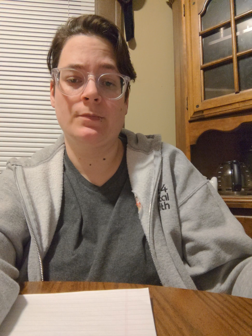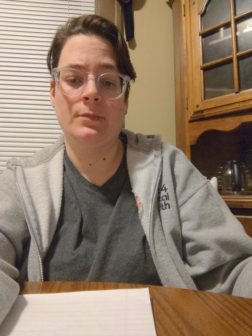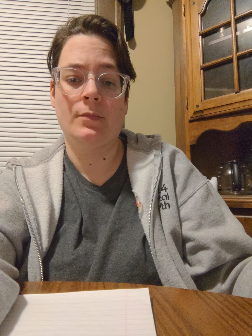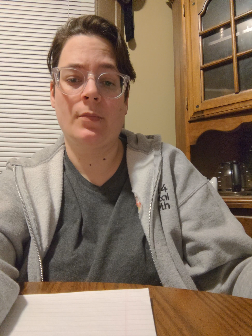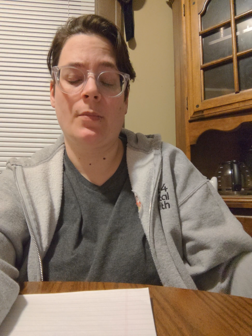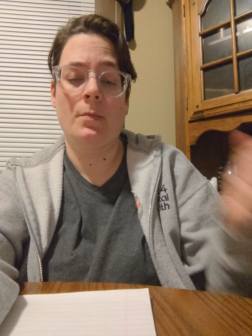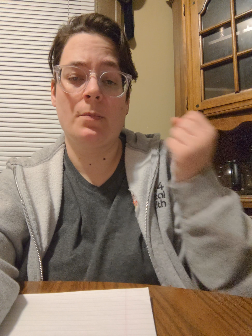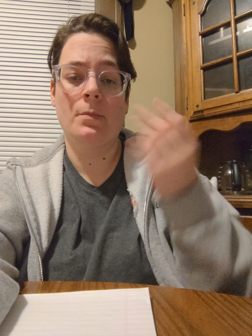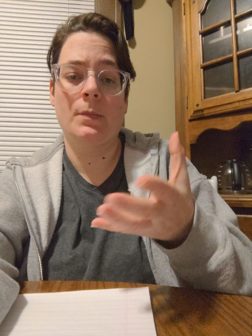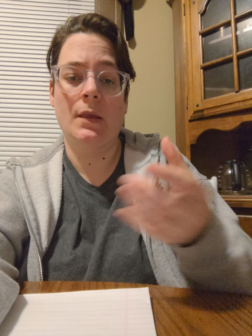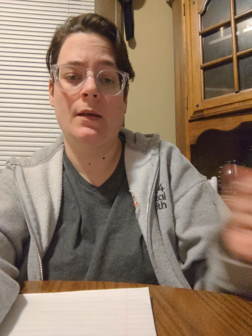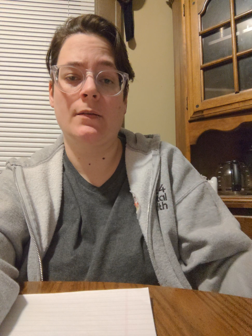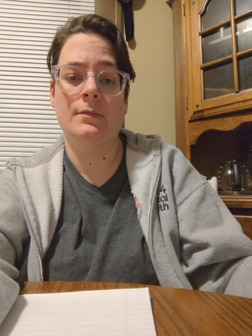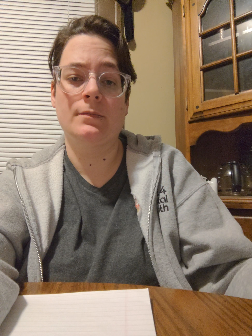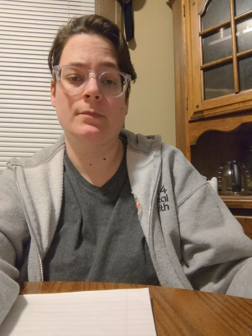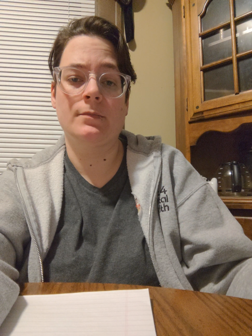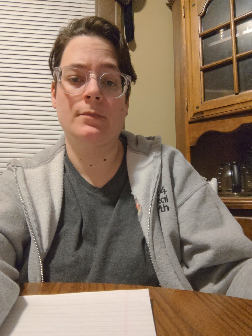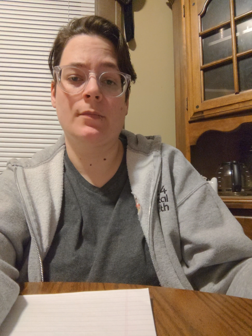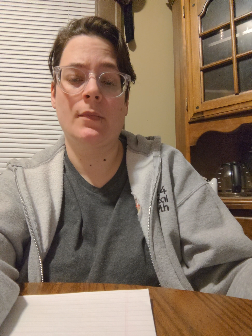many